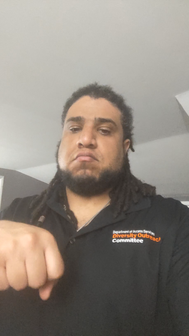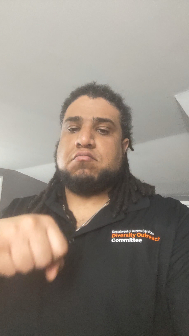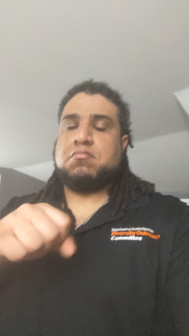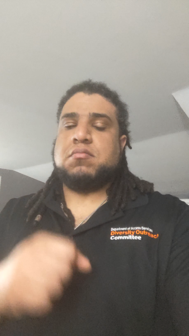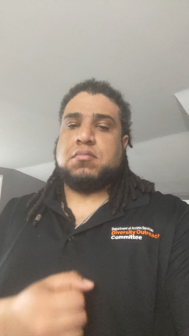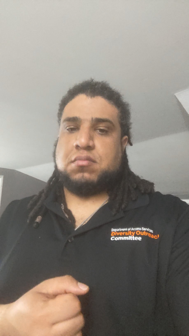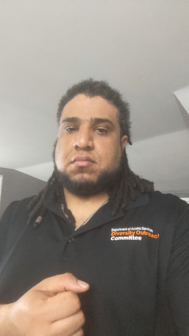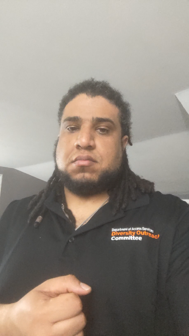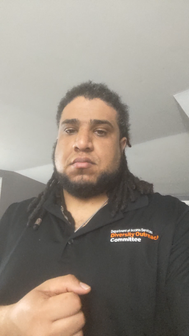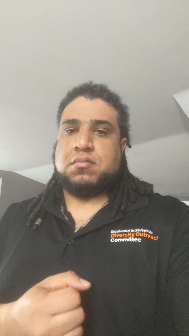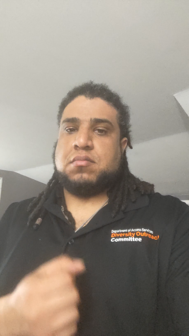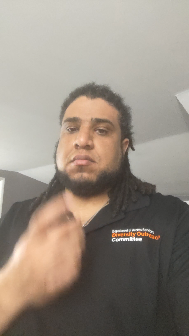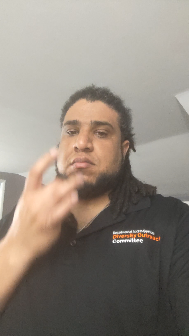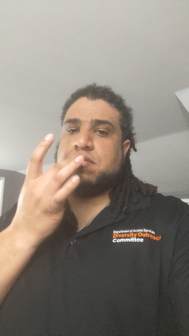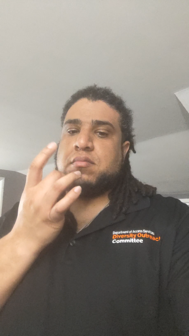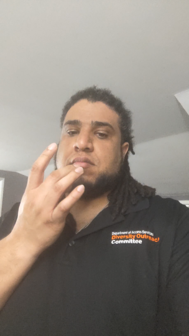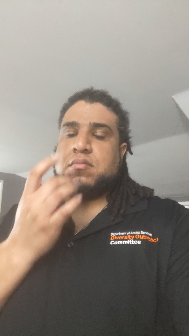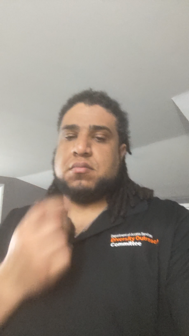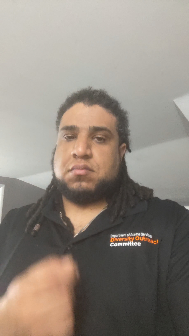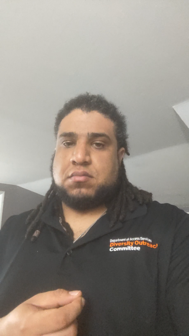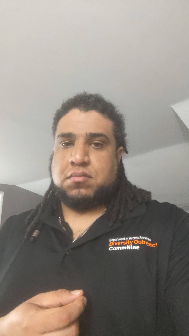light bulb